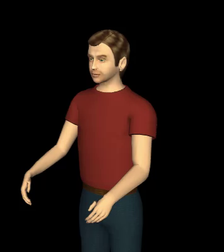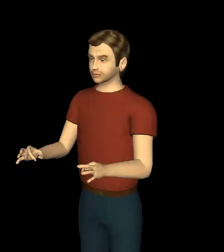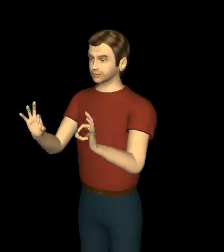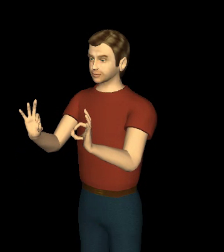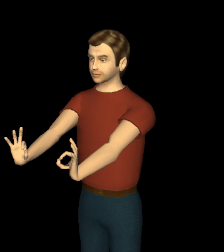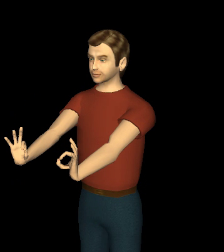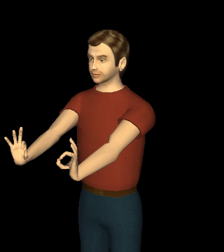فقط